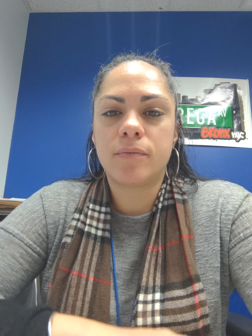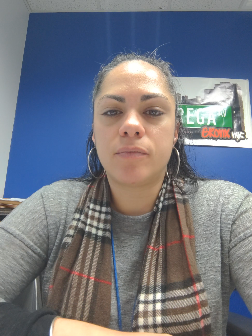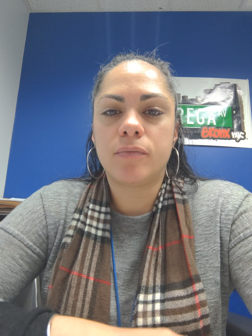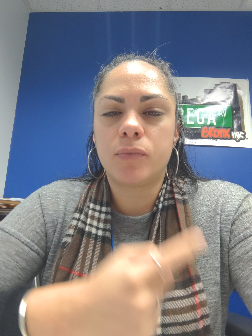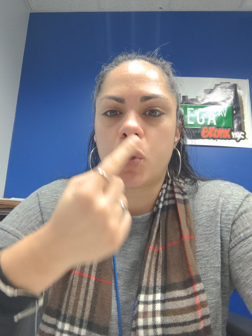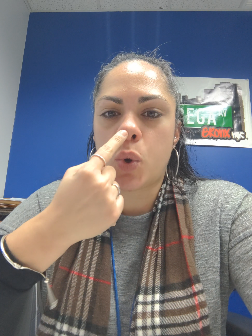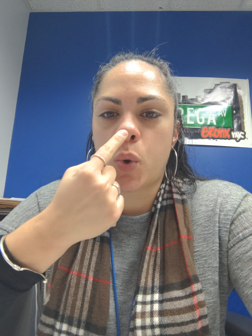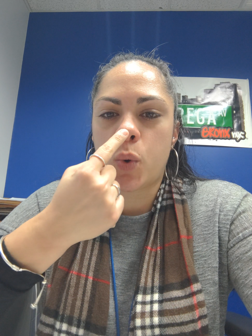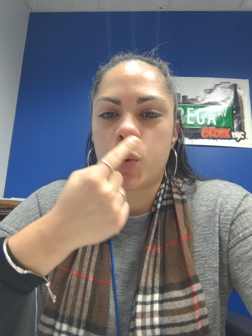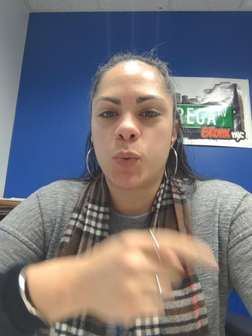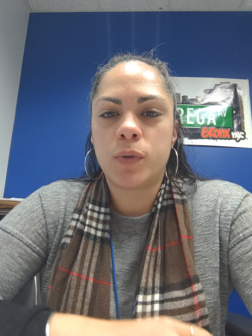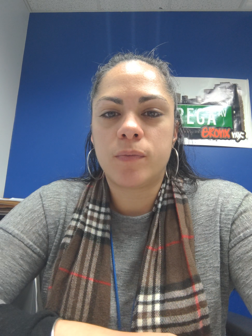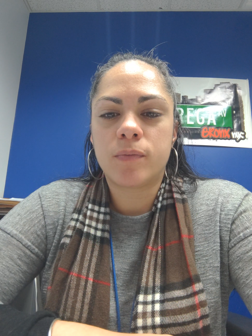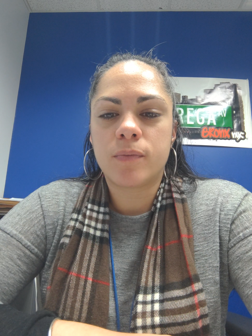nose